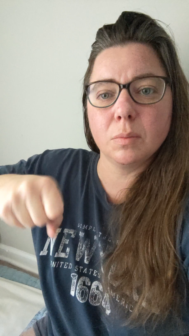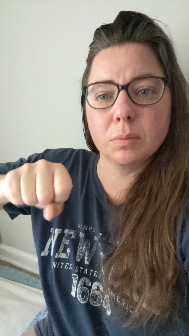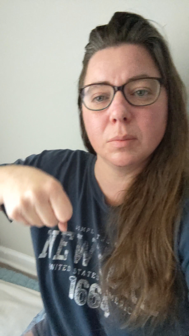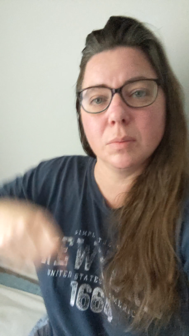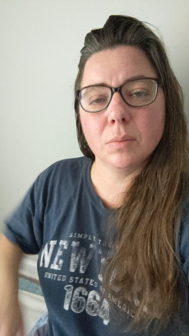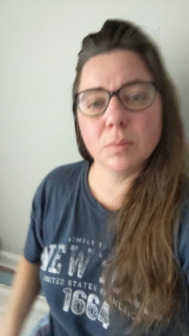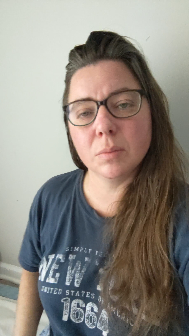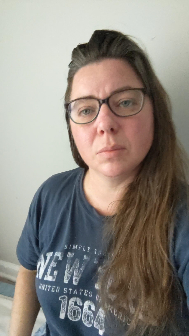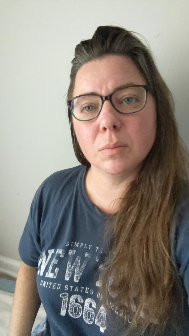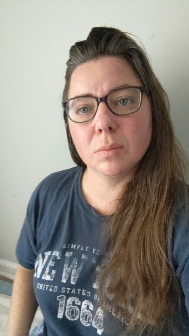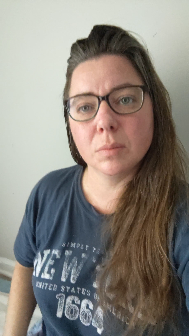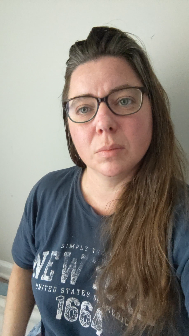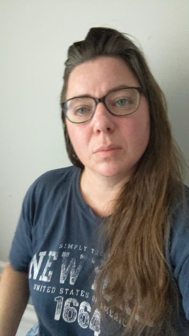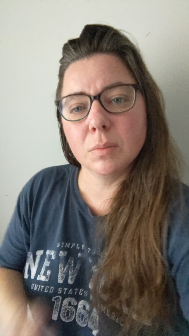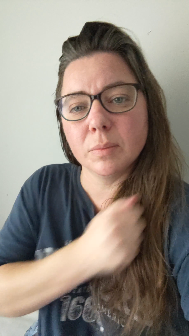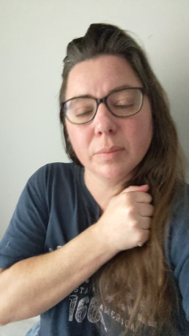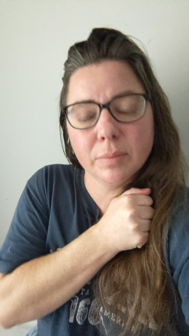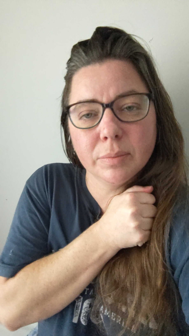hug